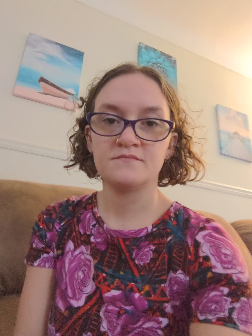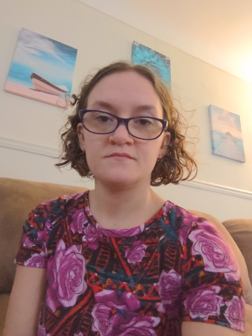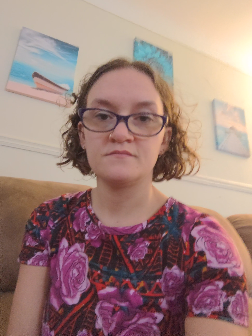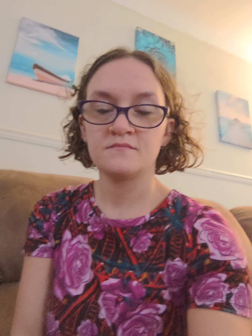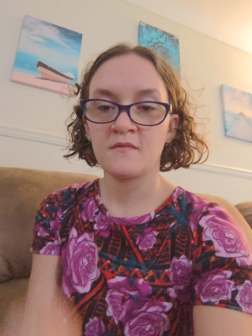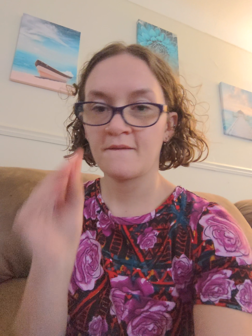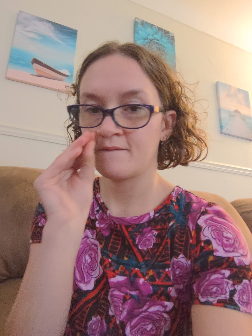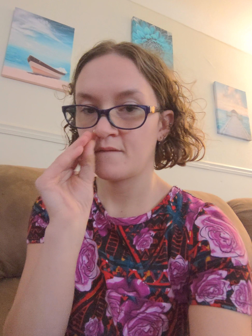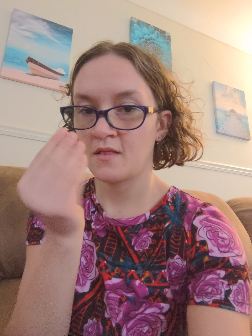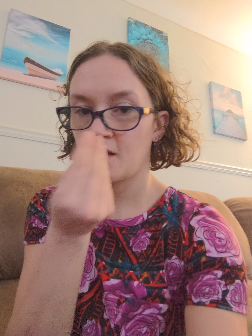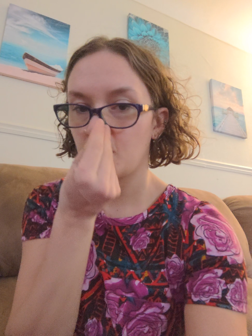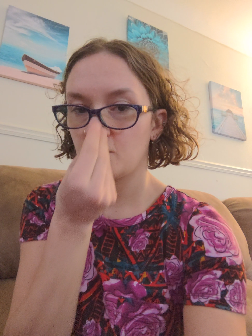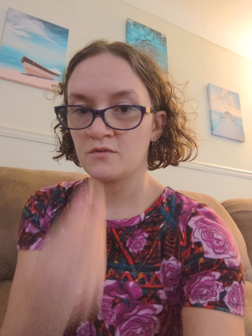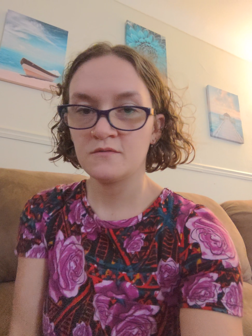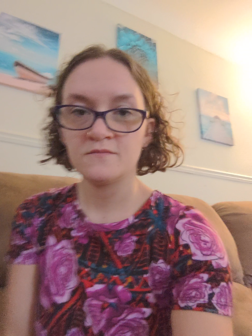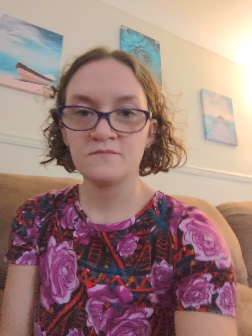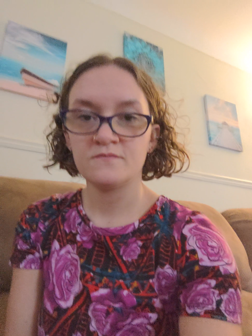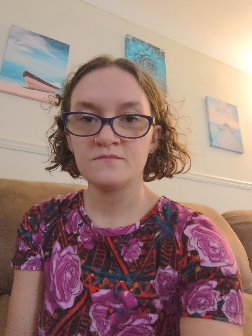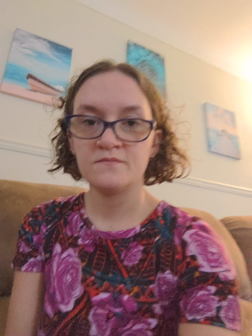flower